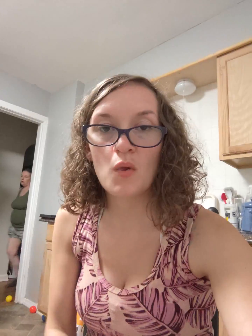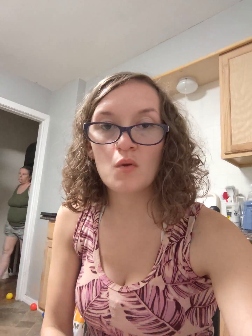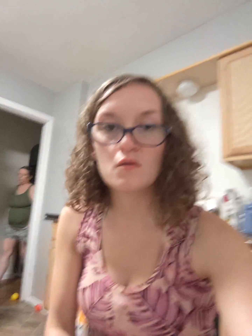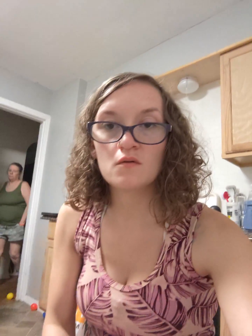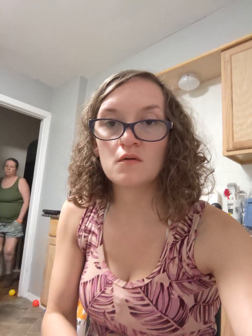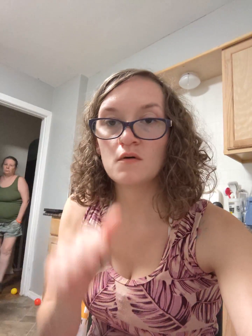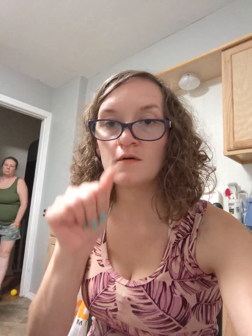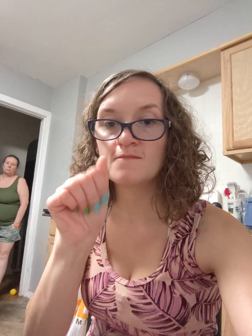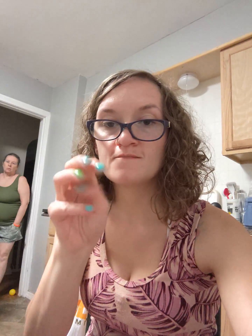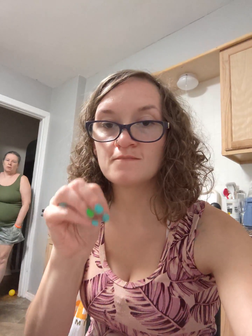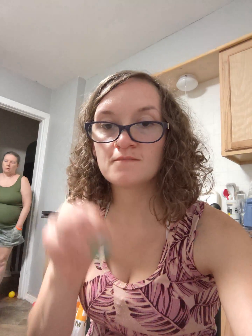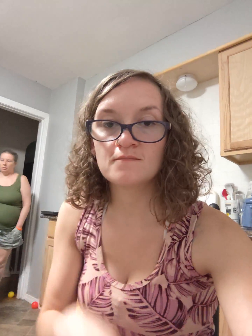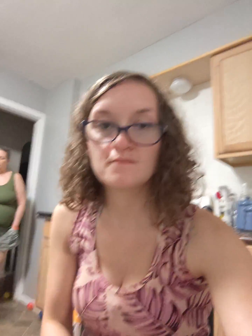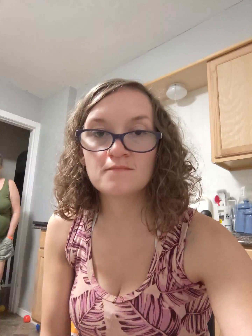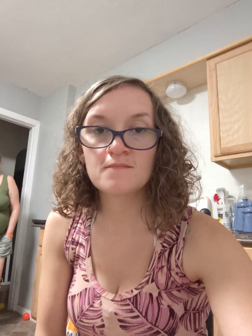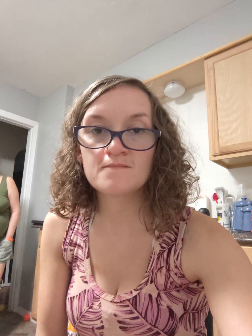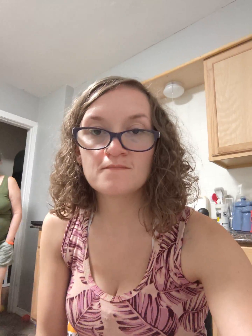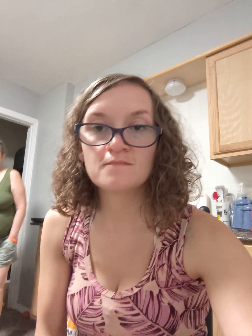am